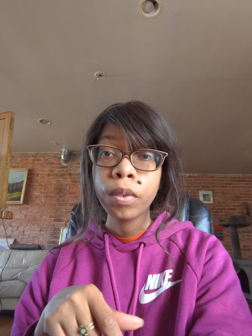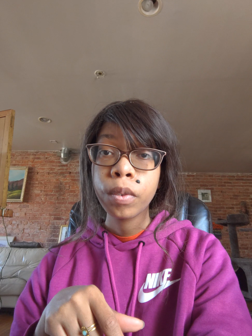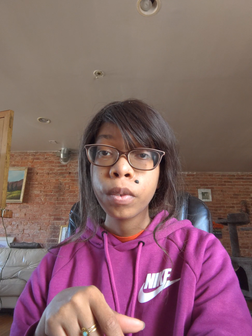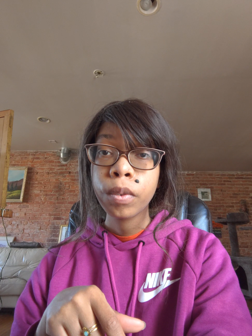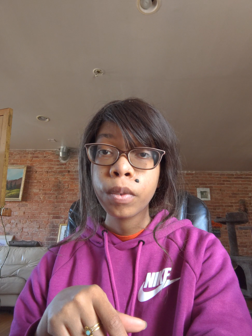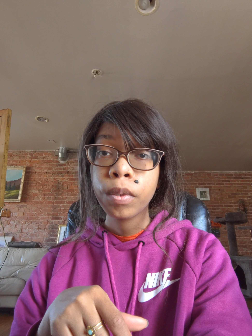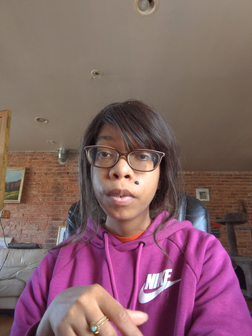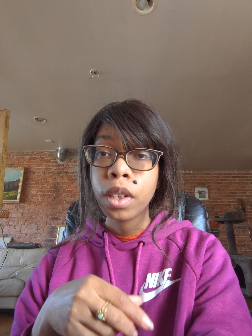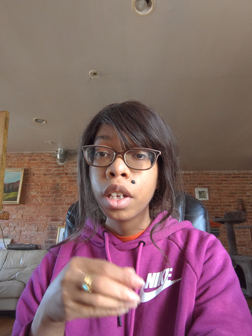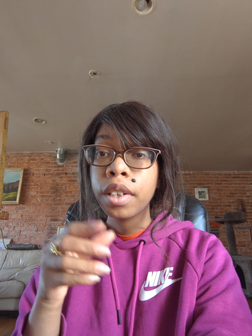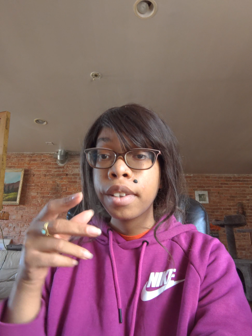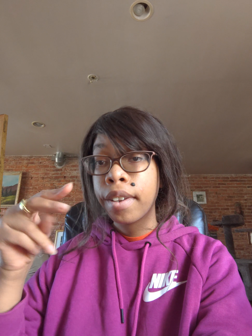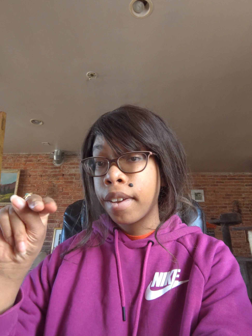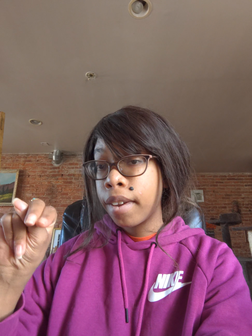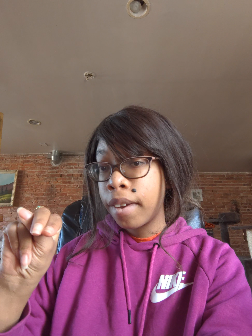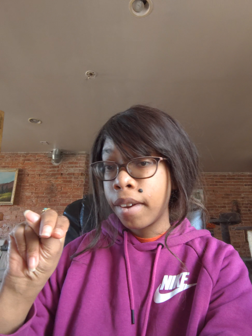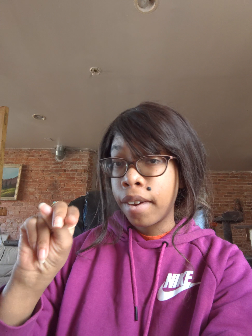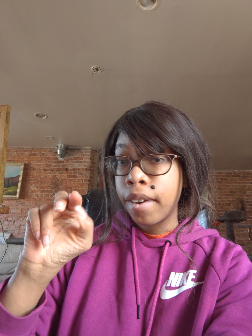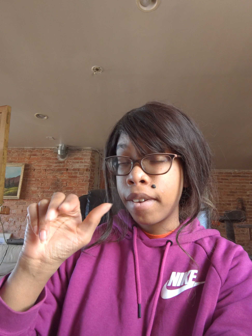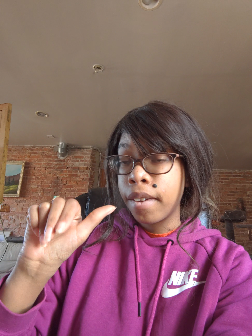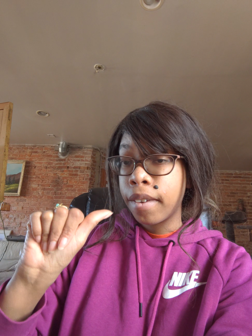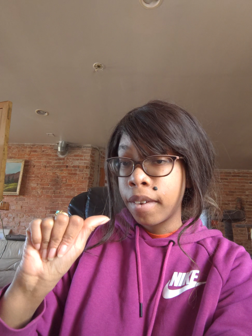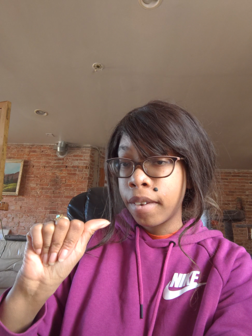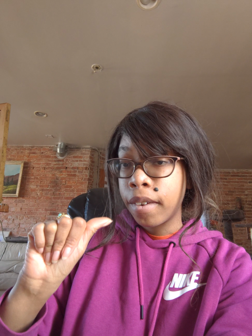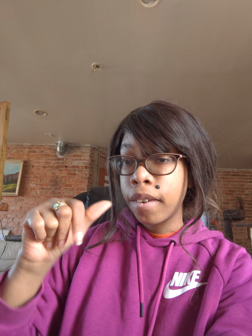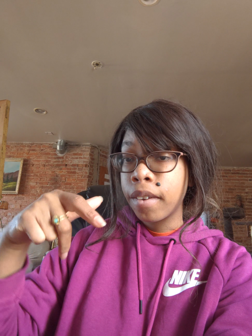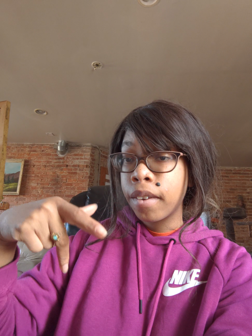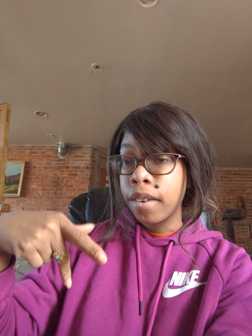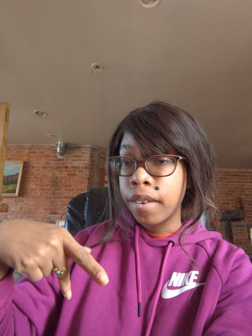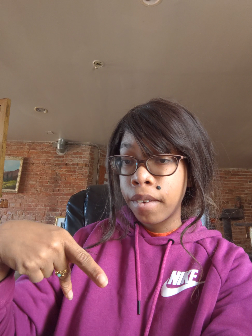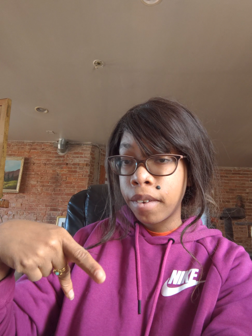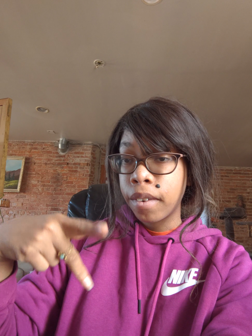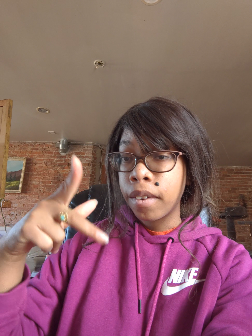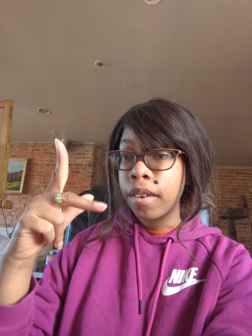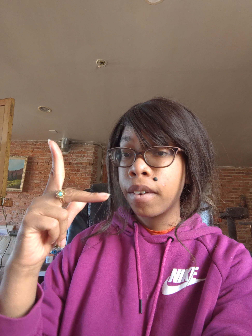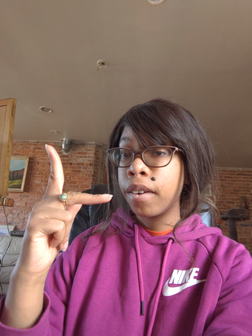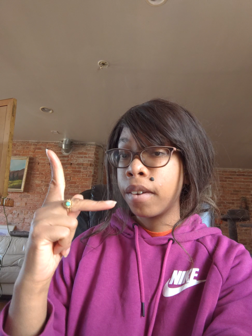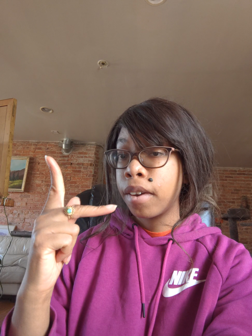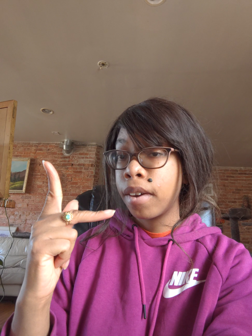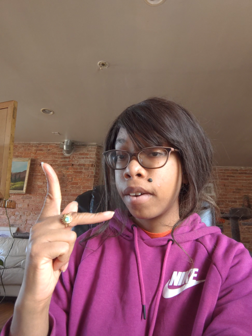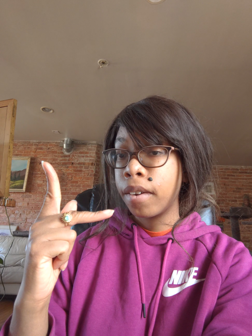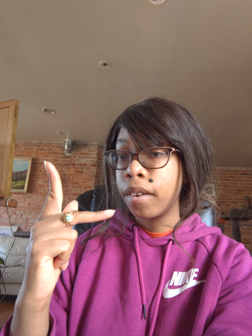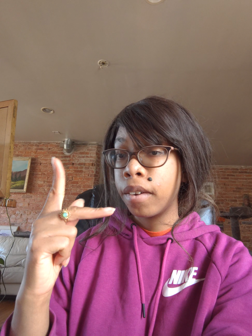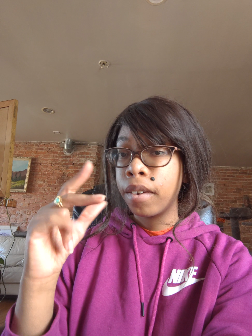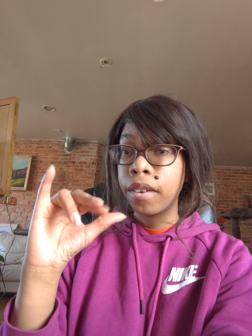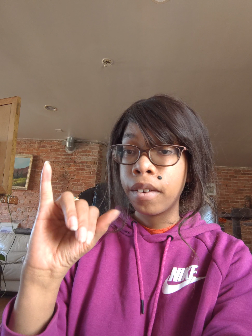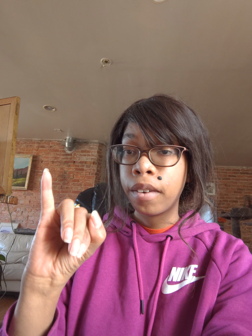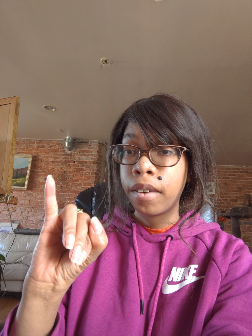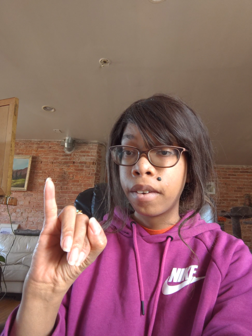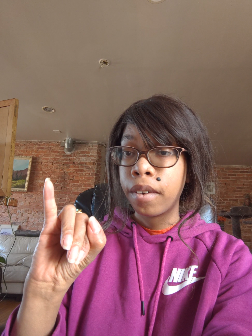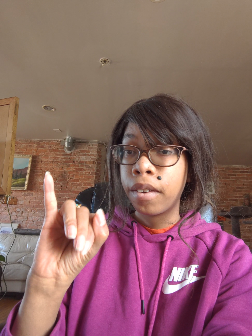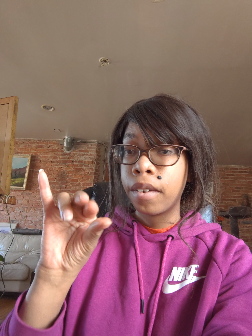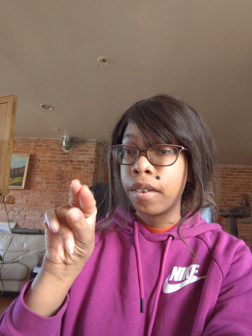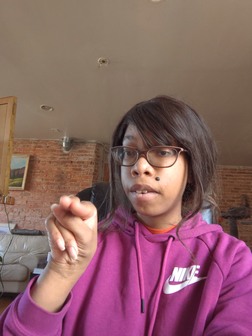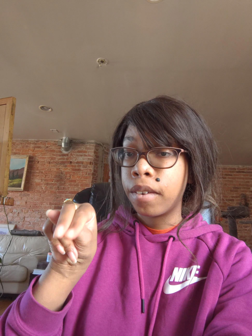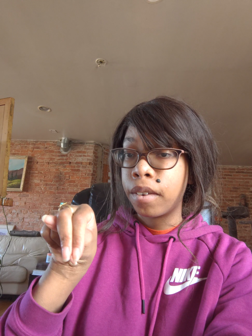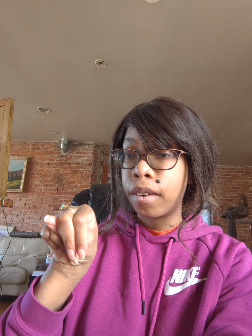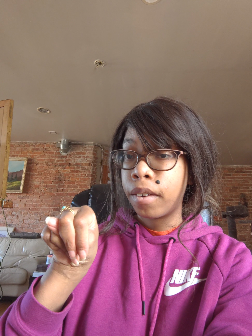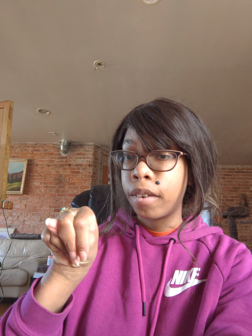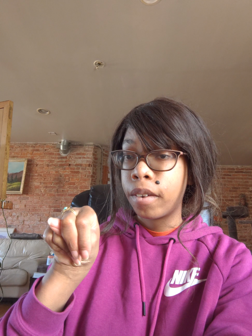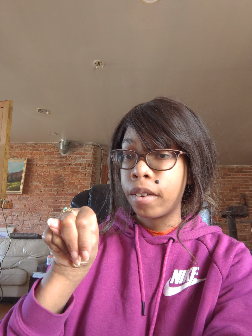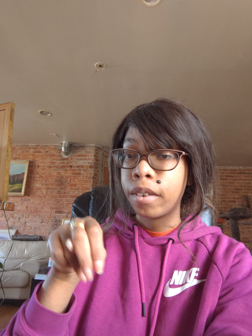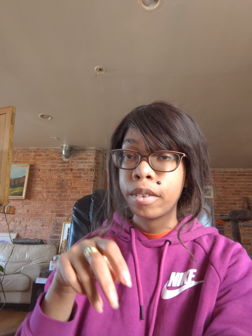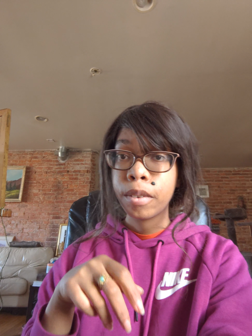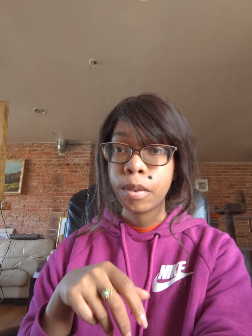napkin